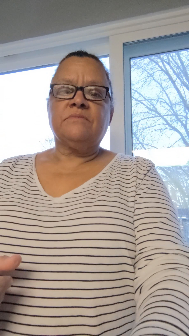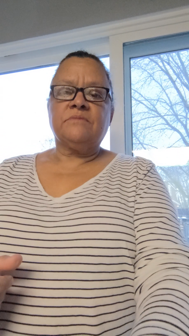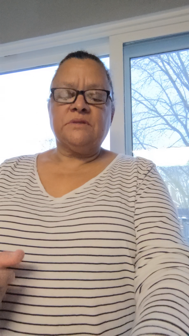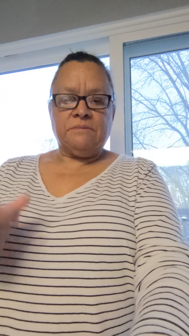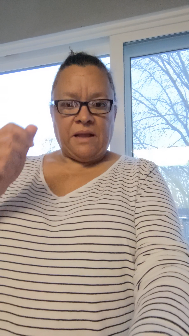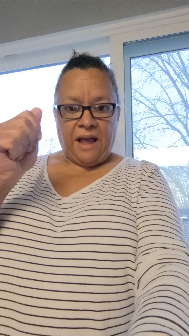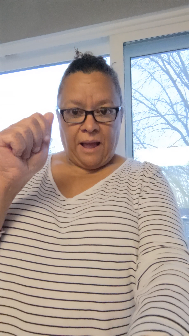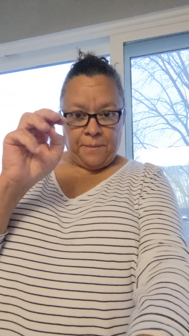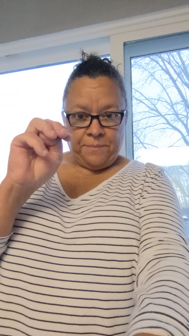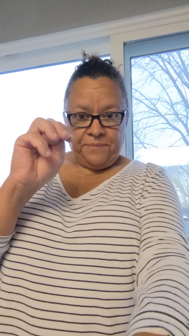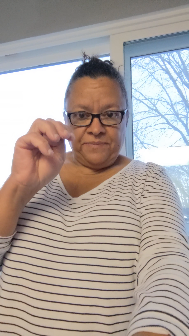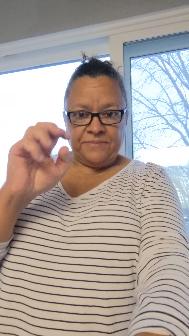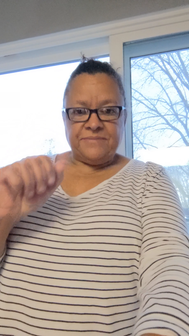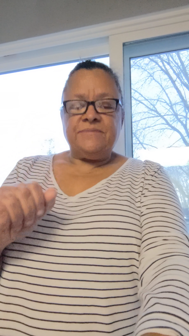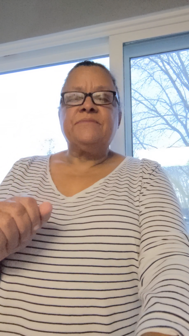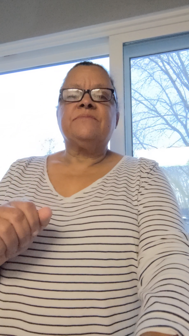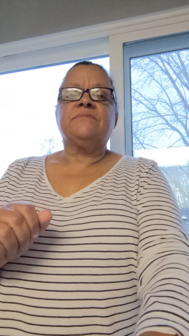am